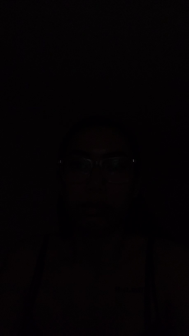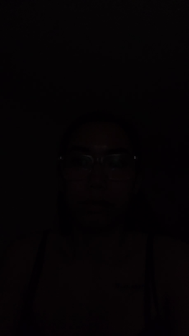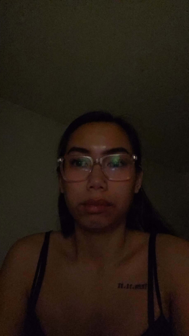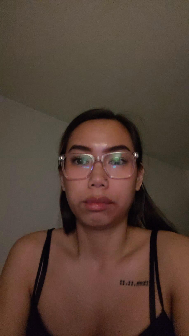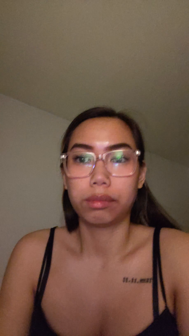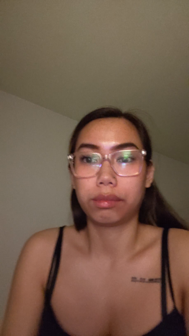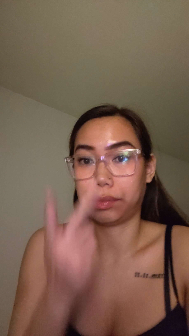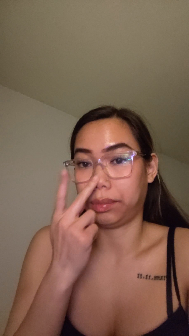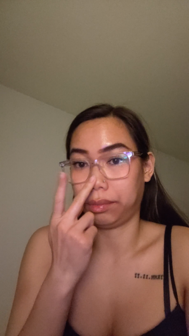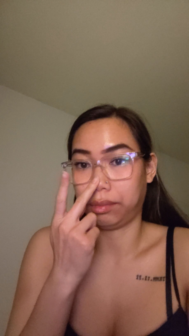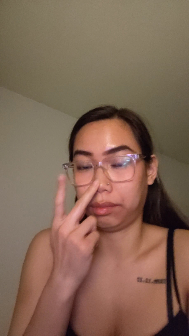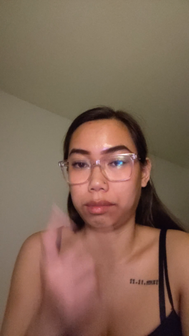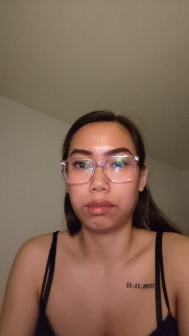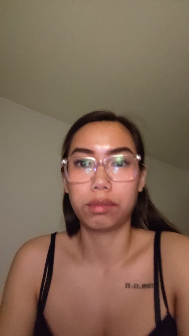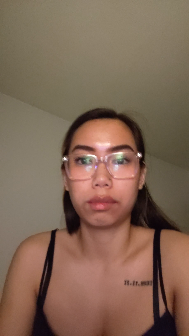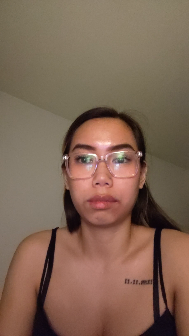penis